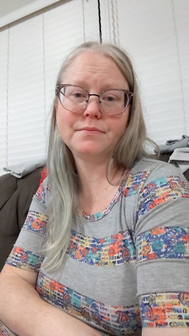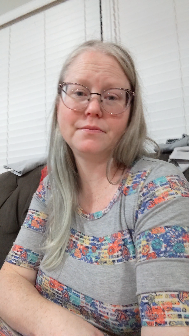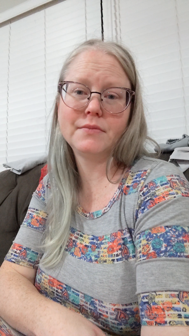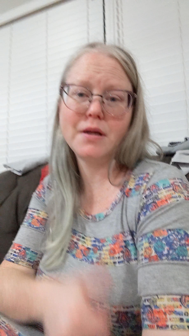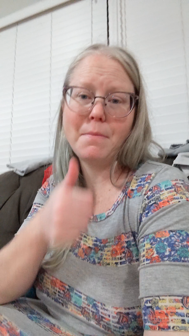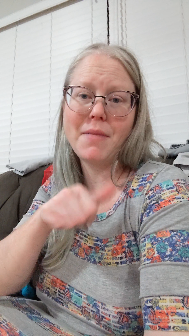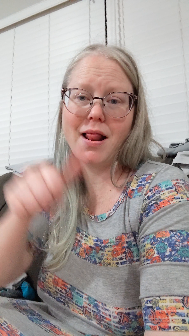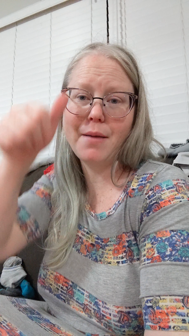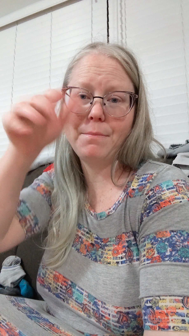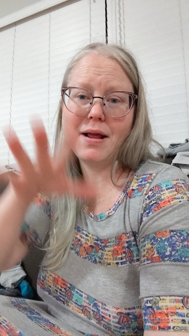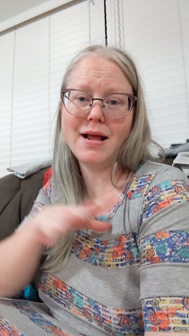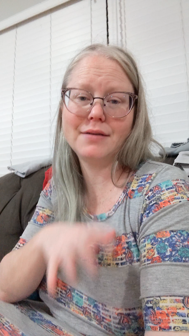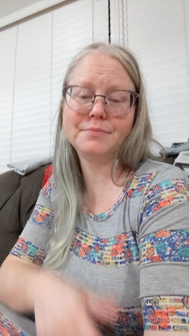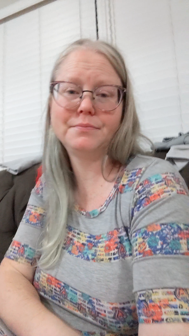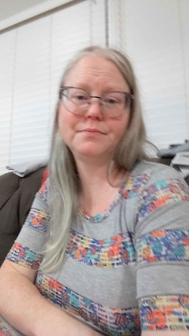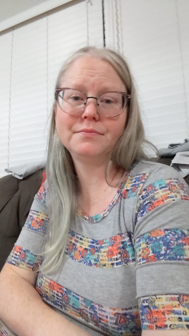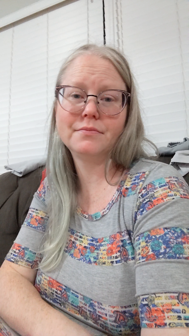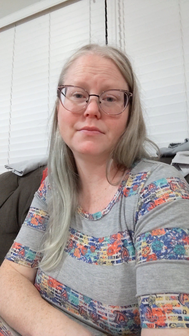mailman